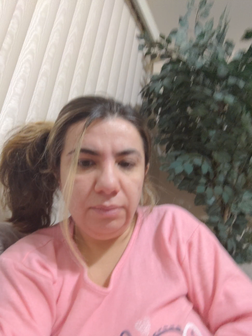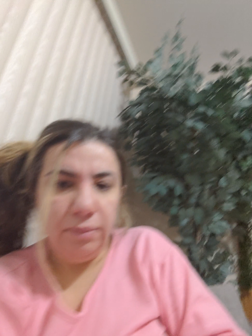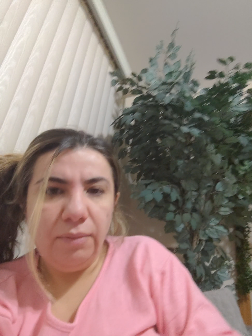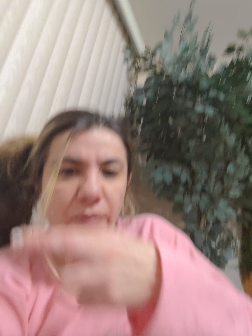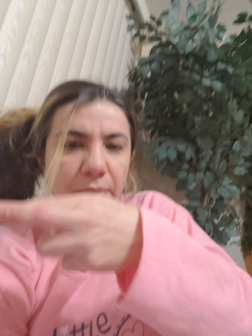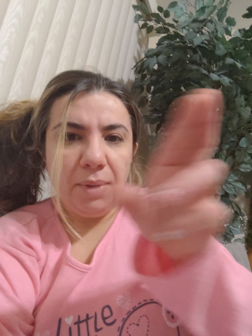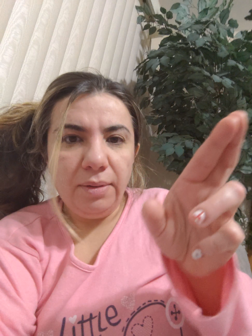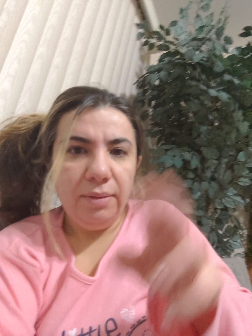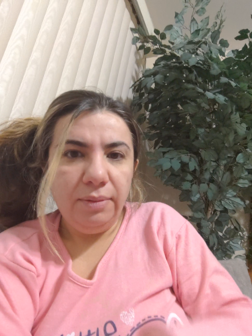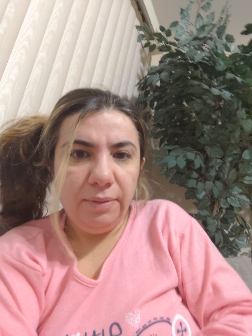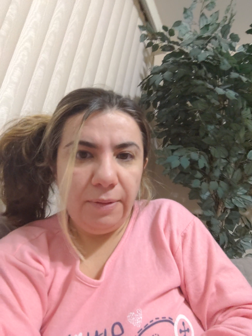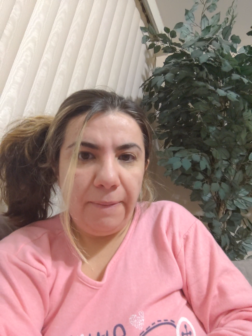room